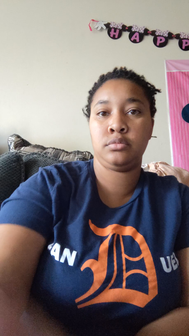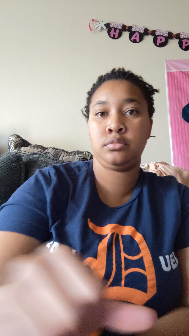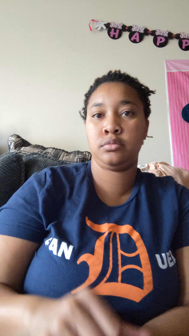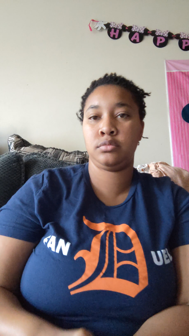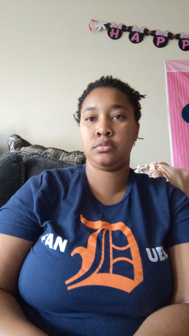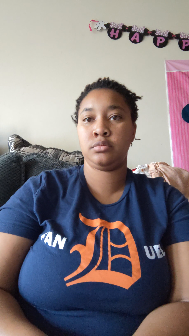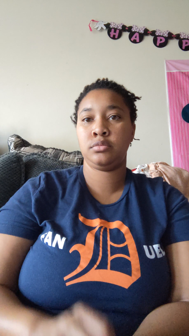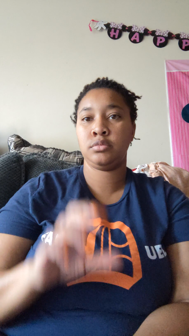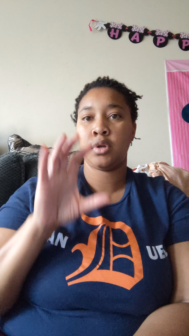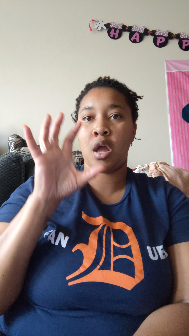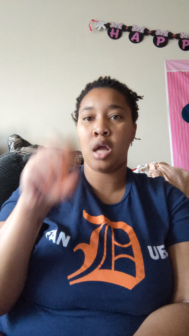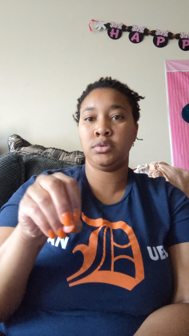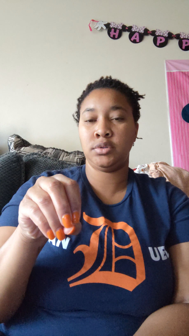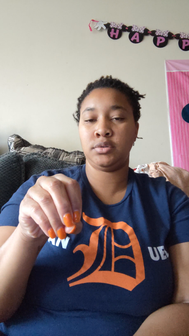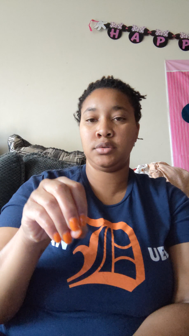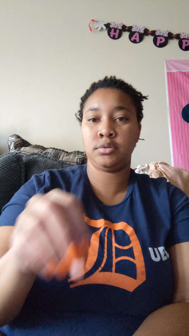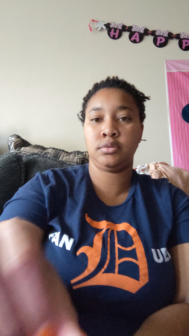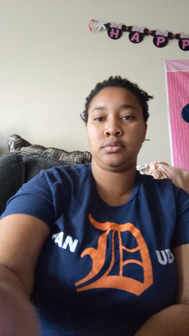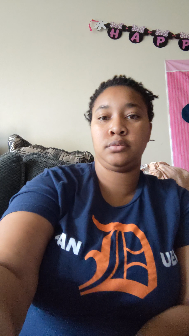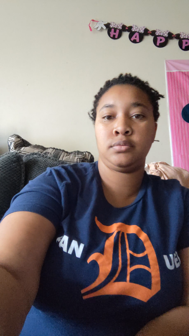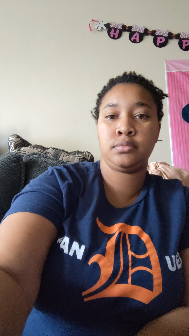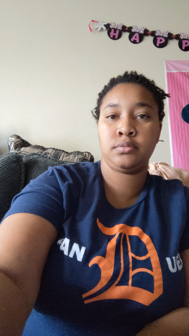bite